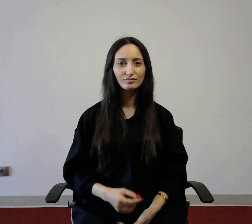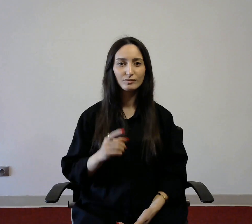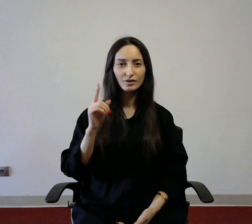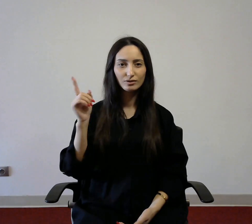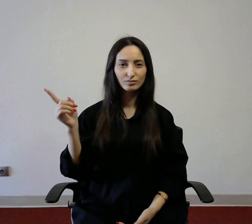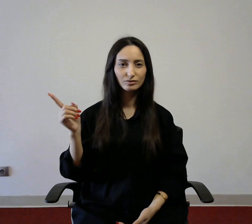onun